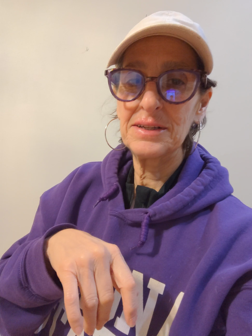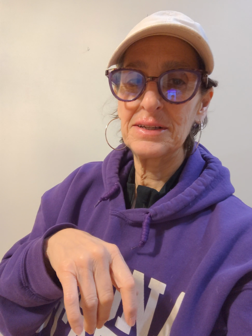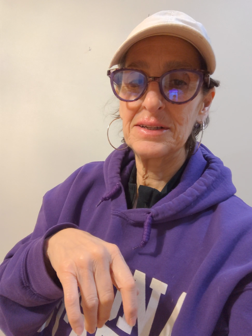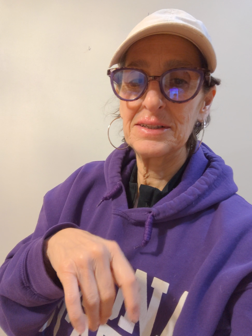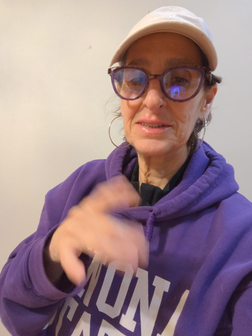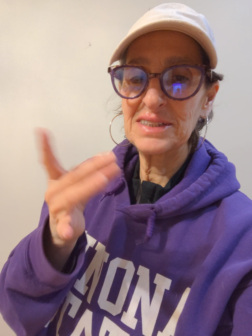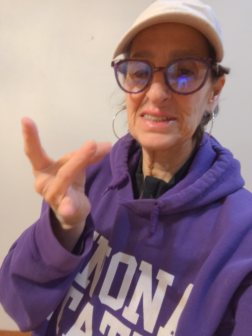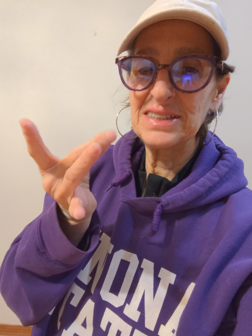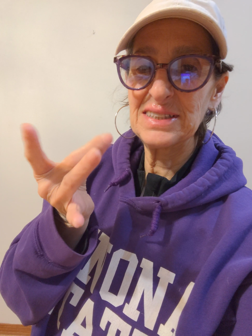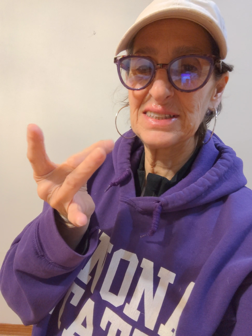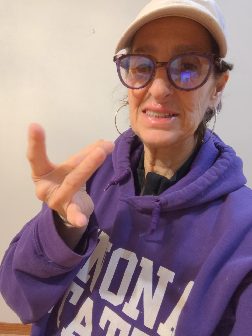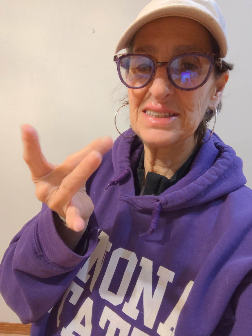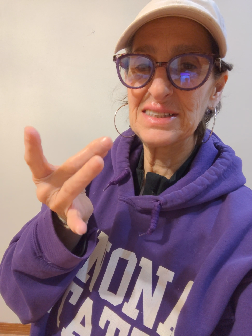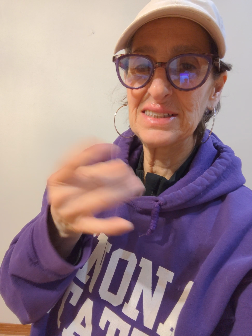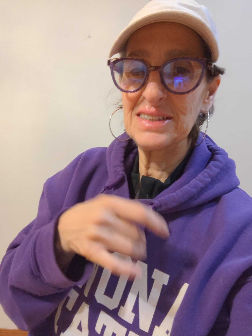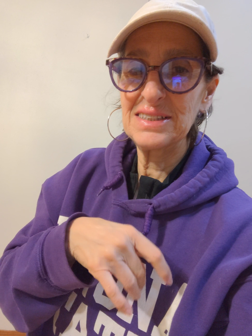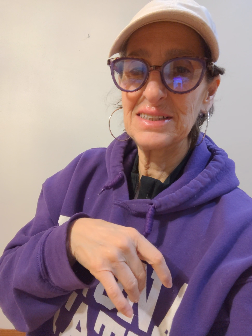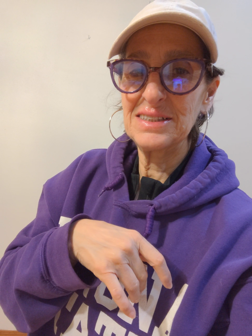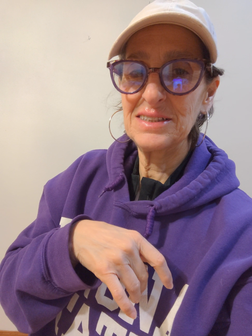sticky